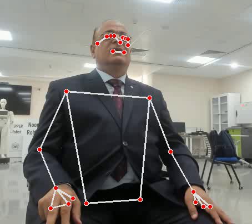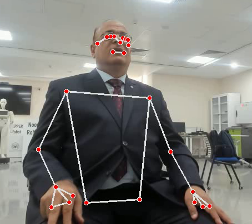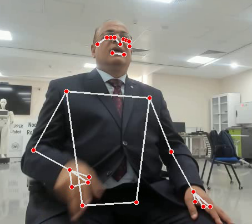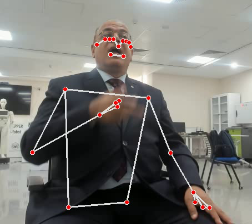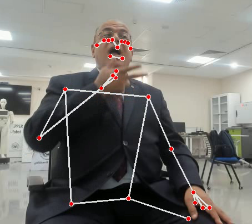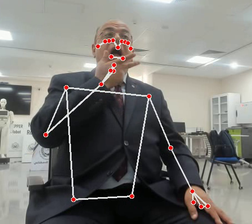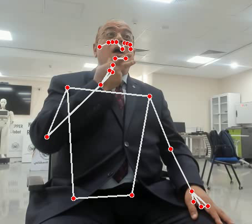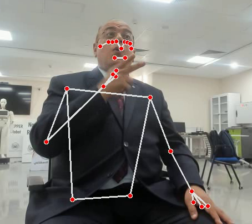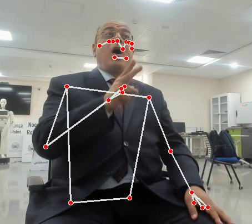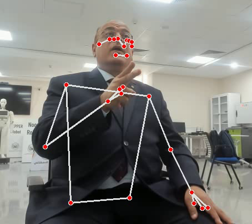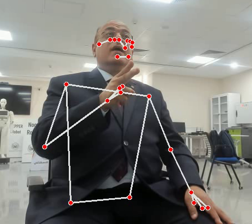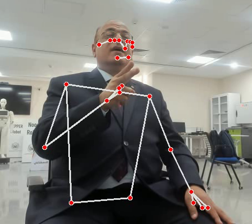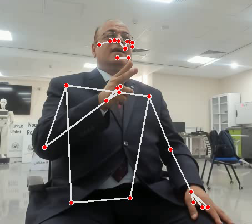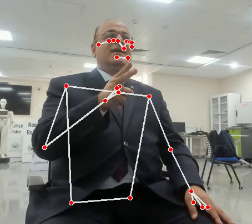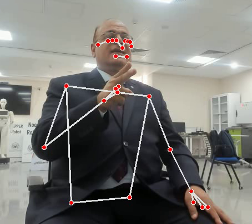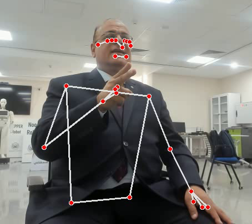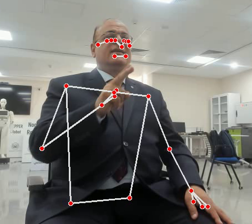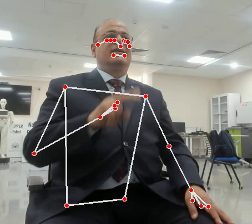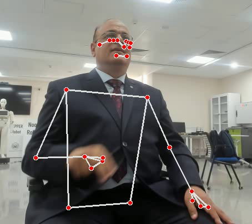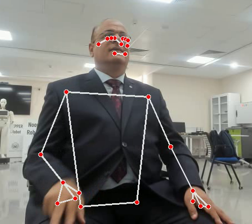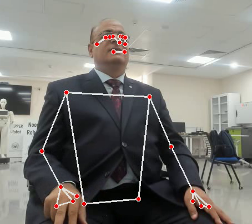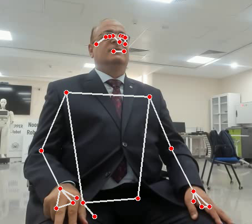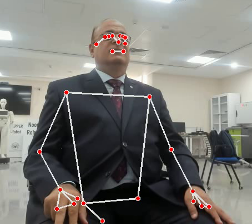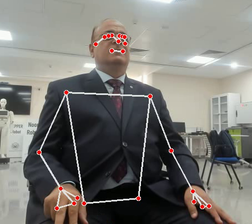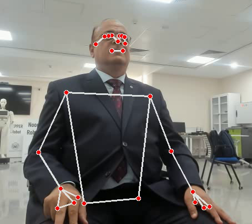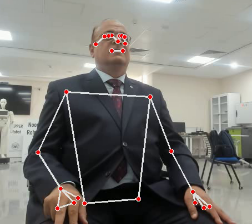helw awy